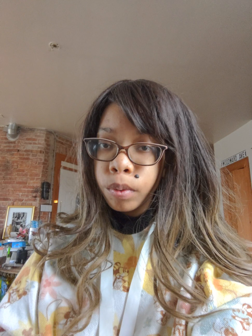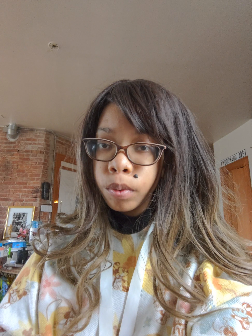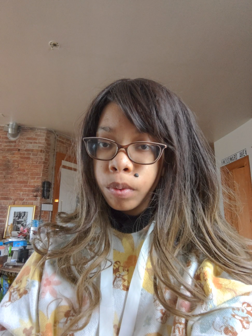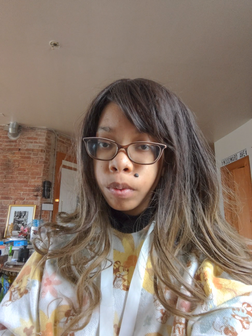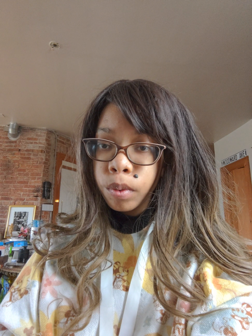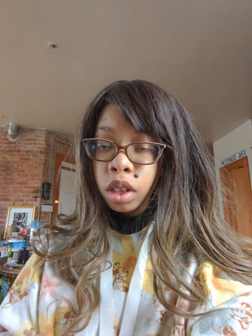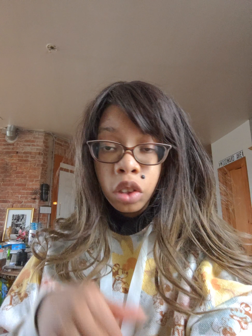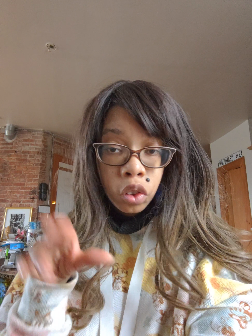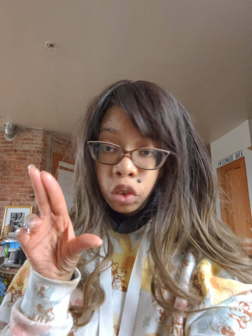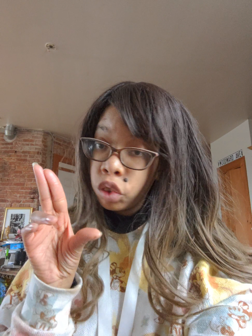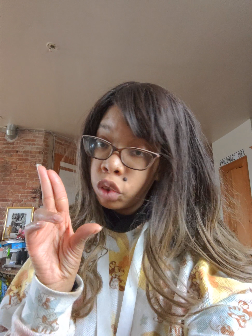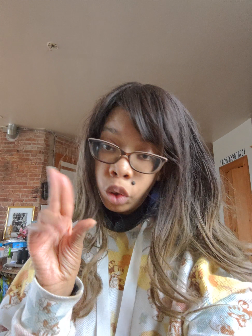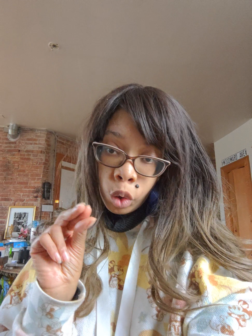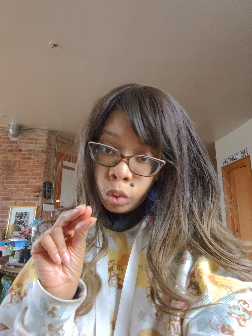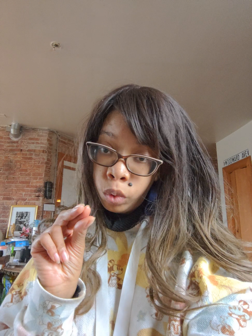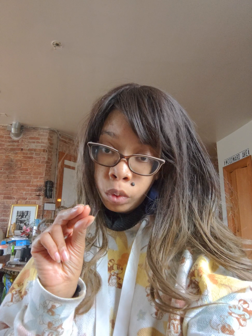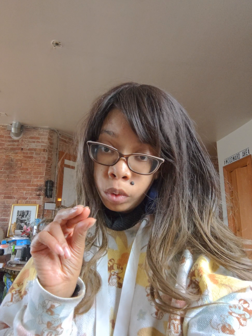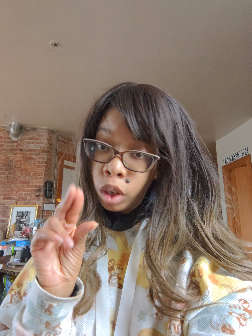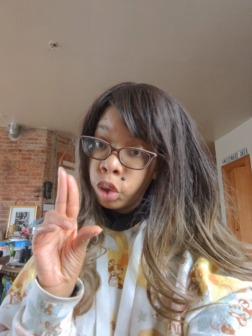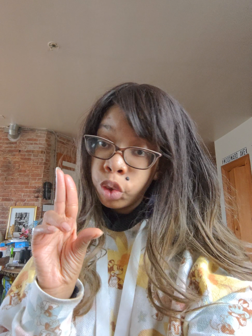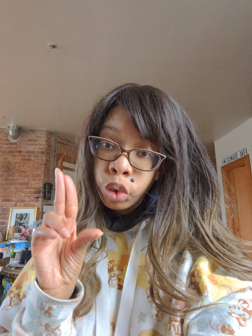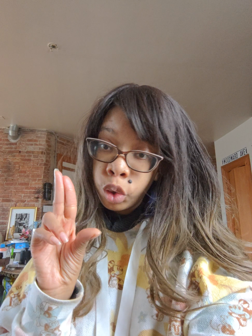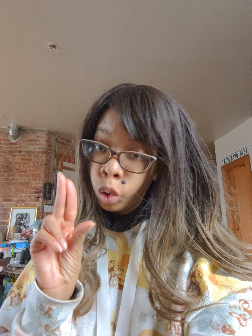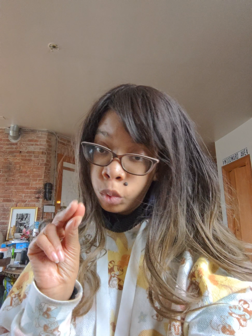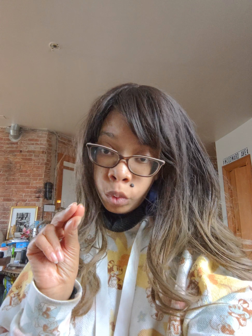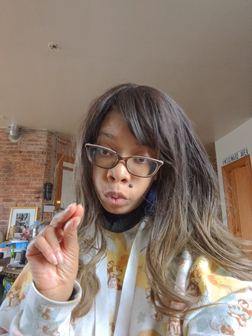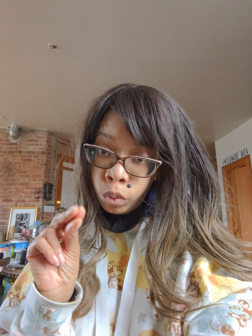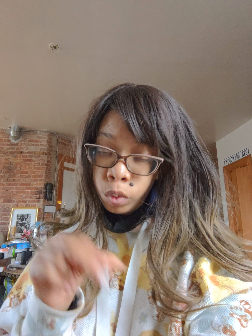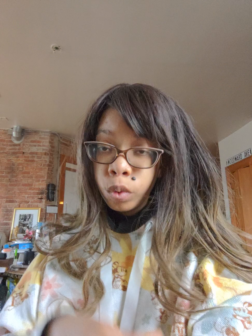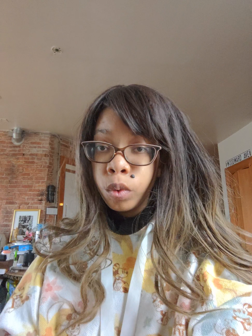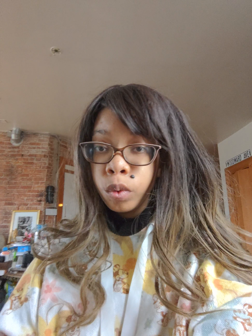no